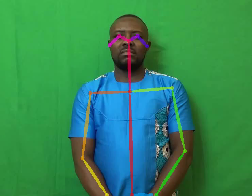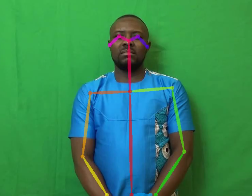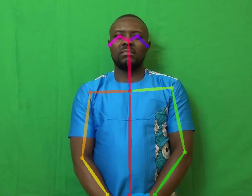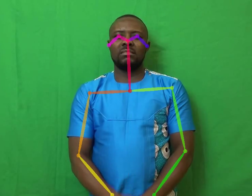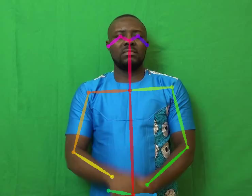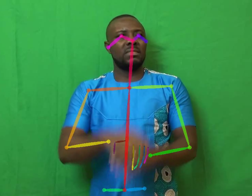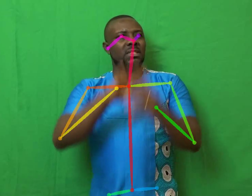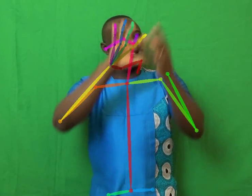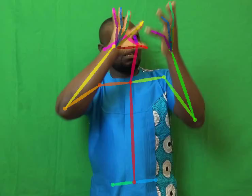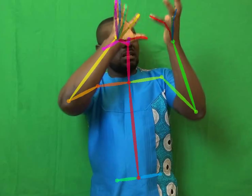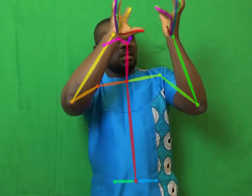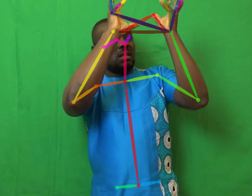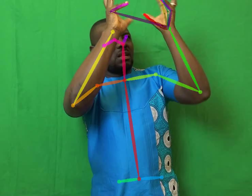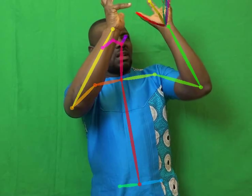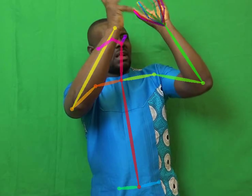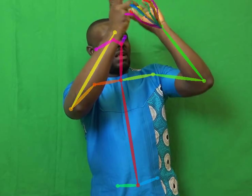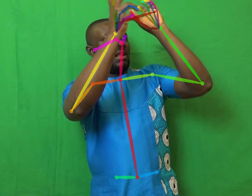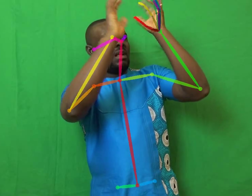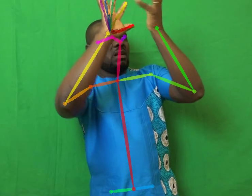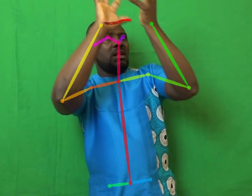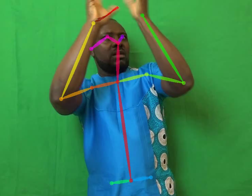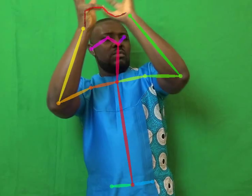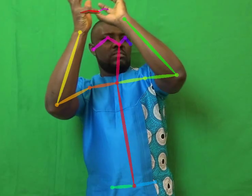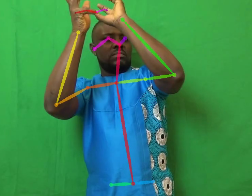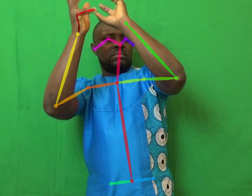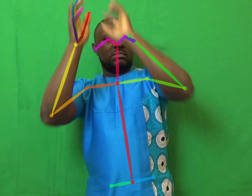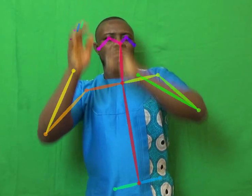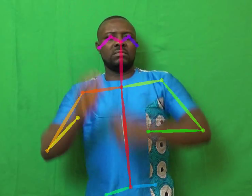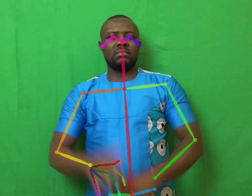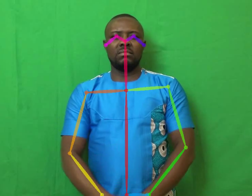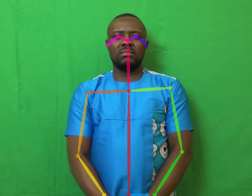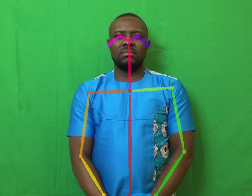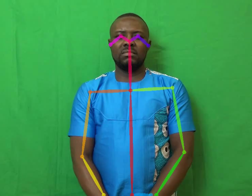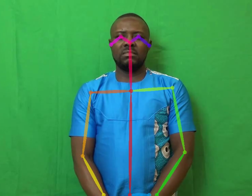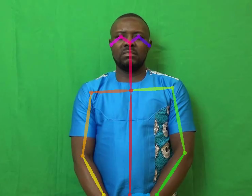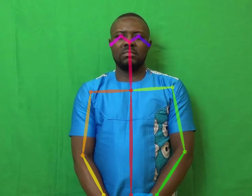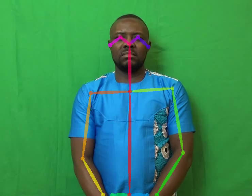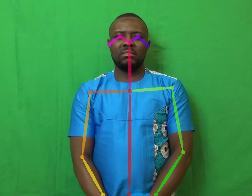cloud